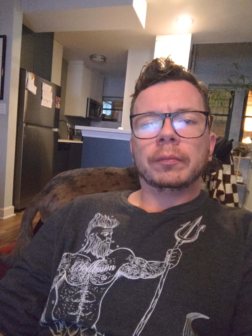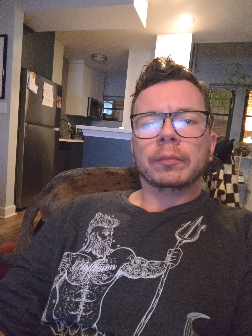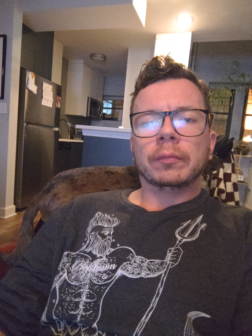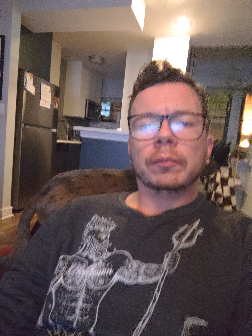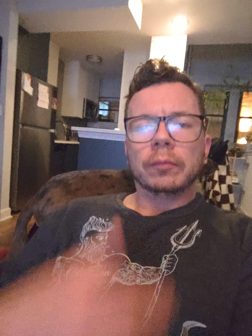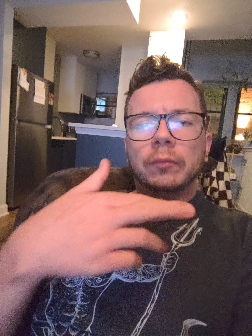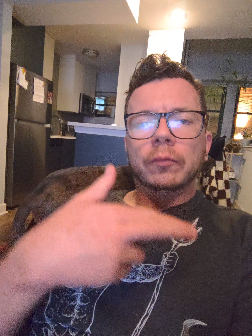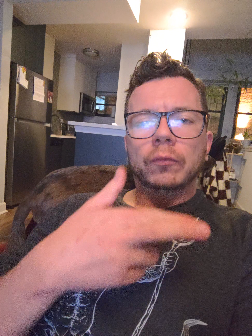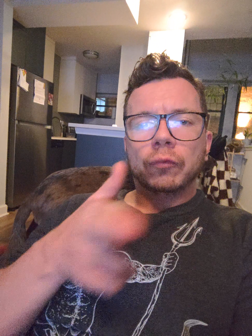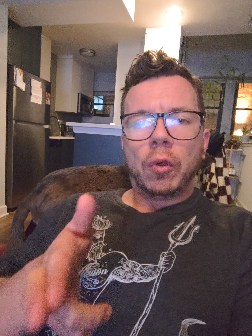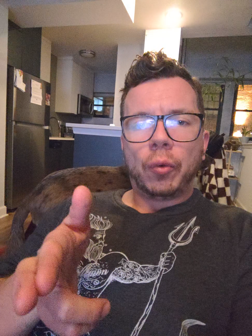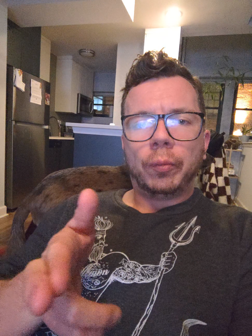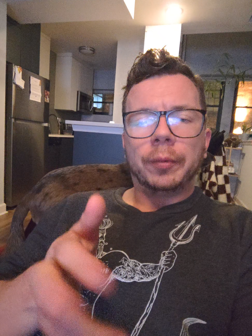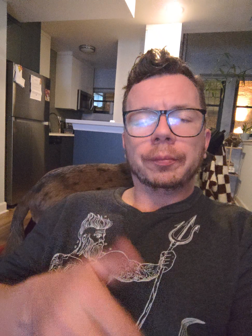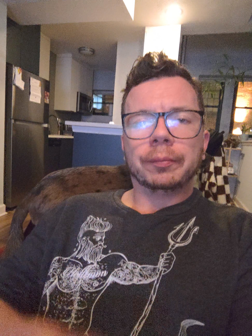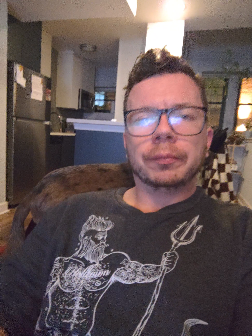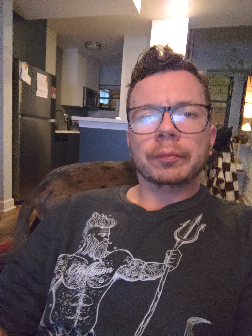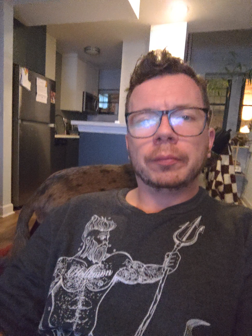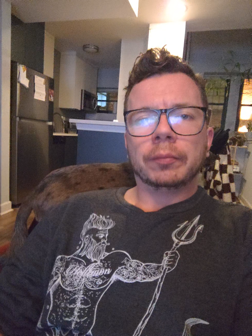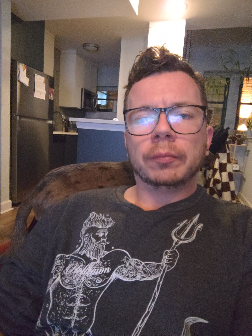room